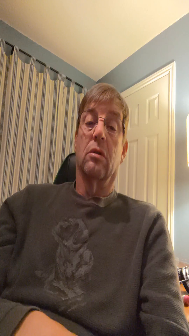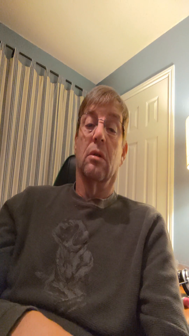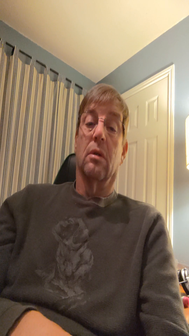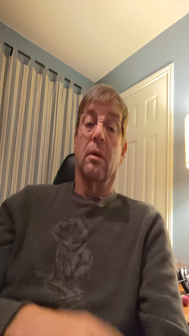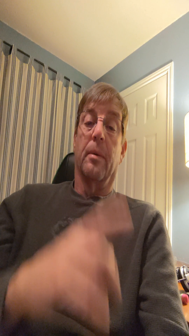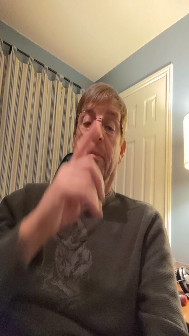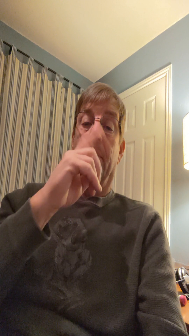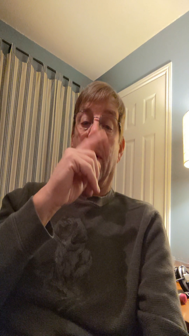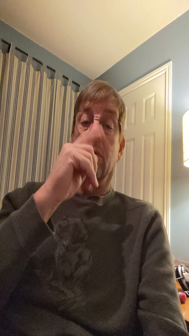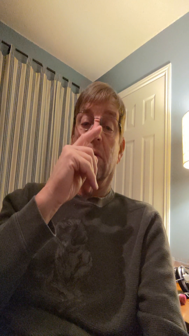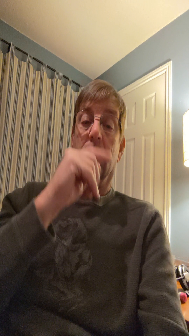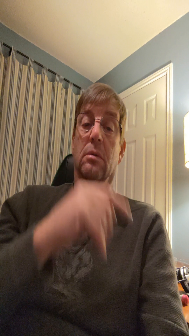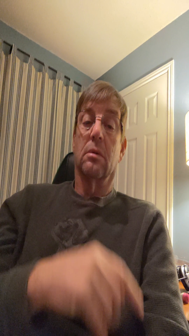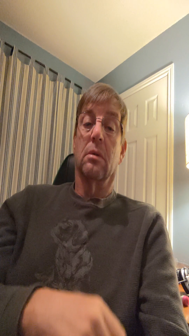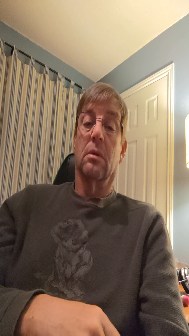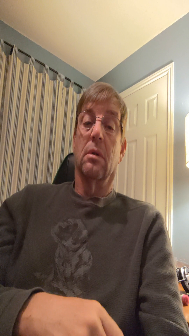mouse